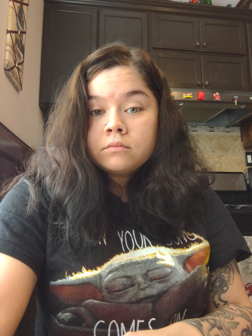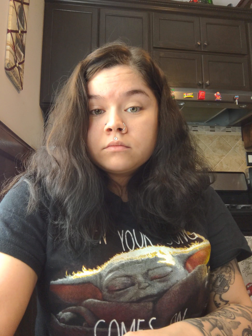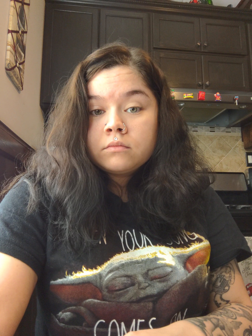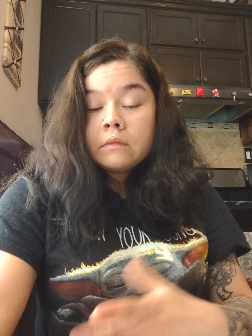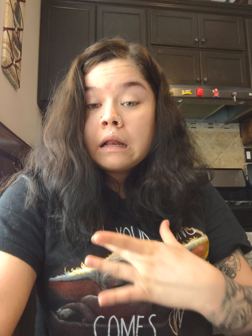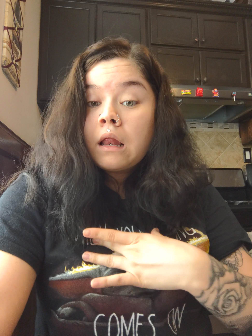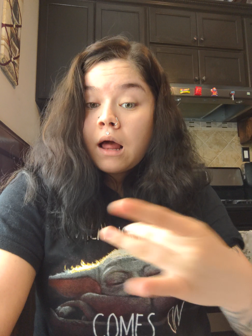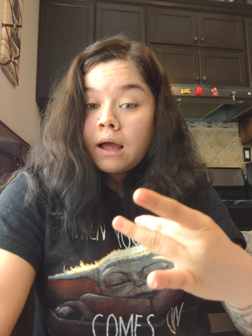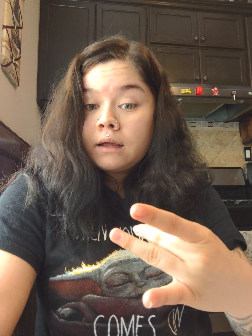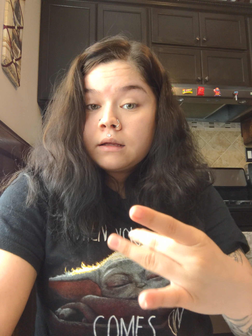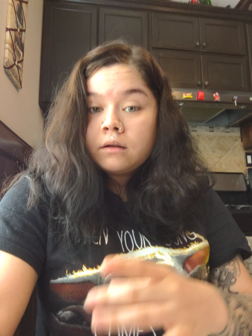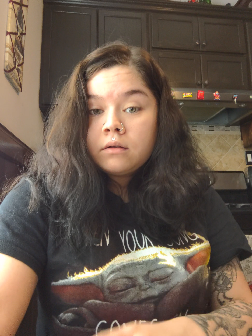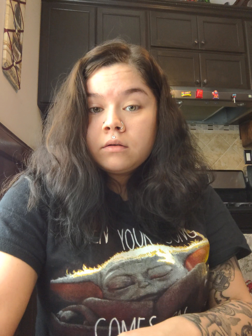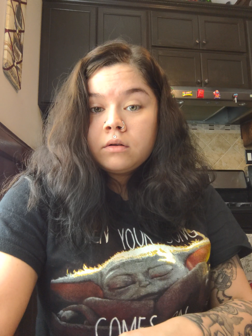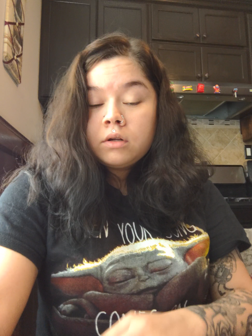like